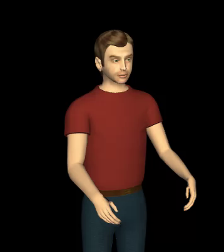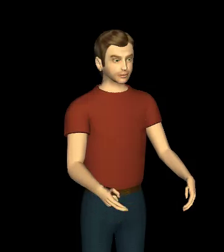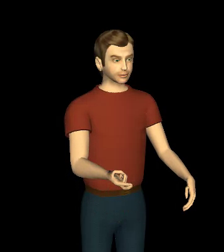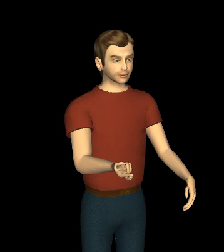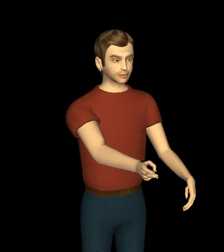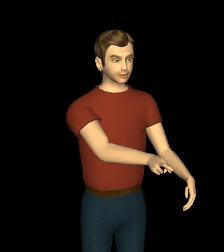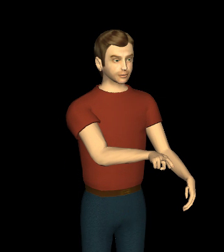يعود